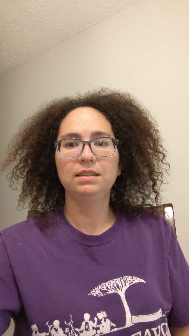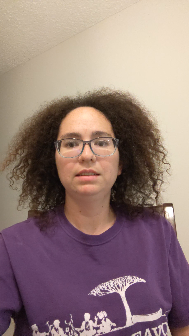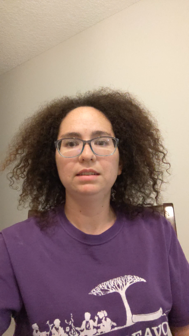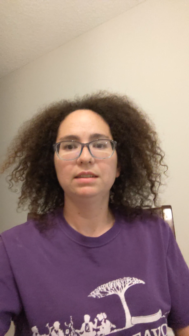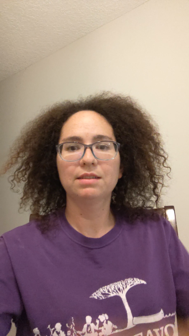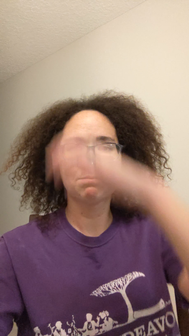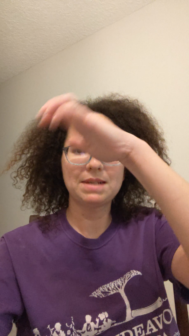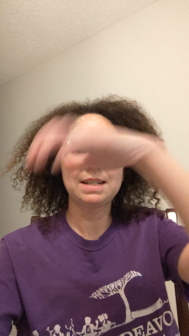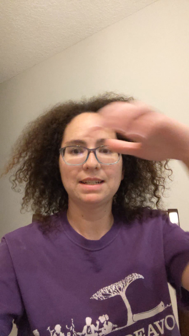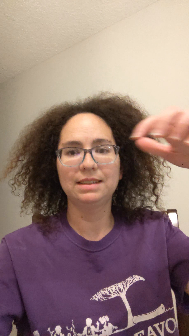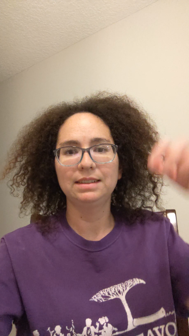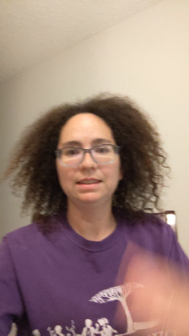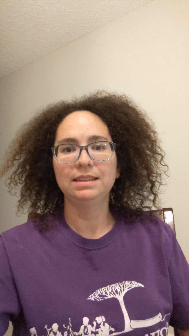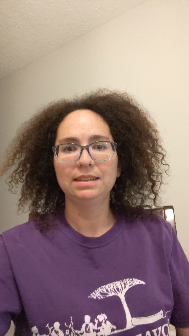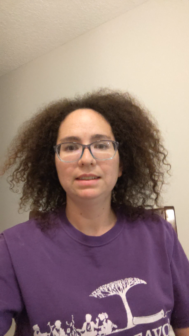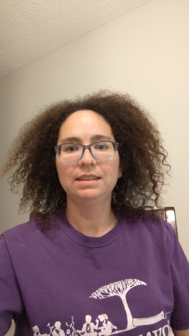grapes